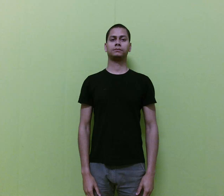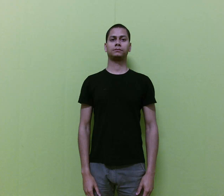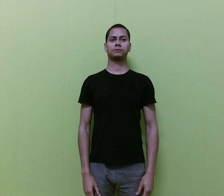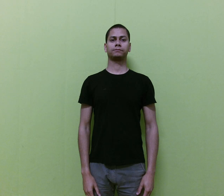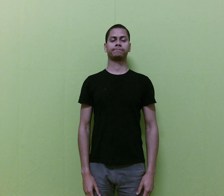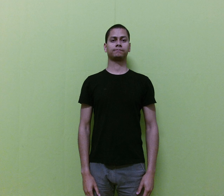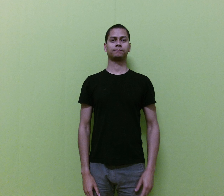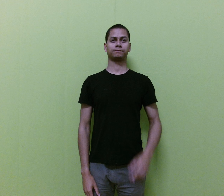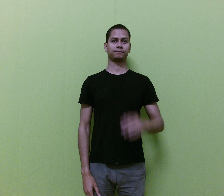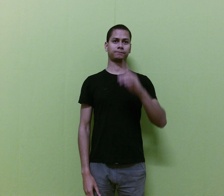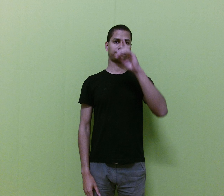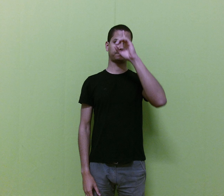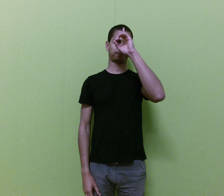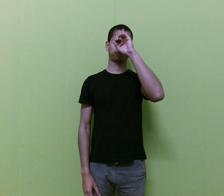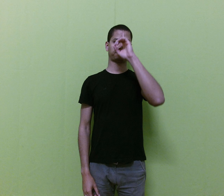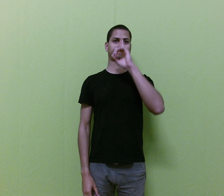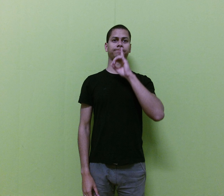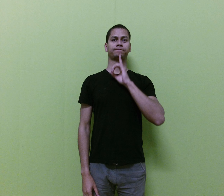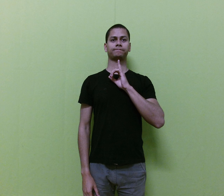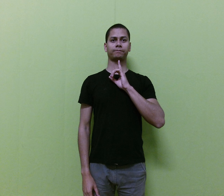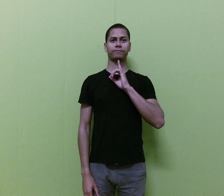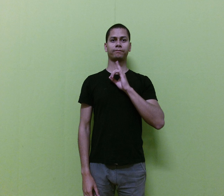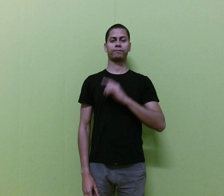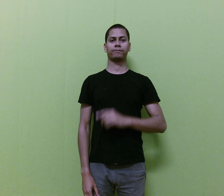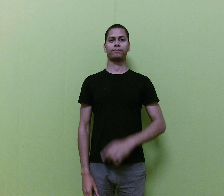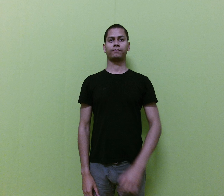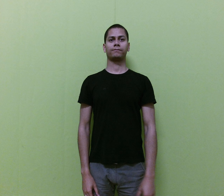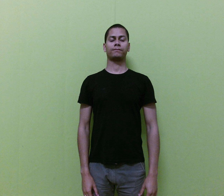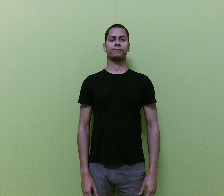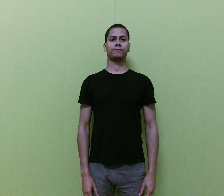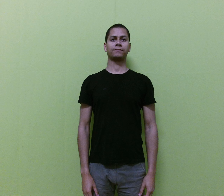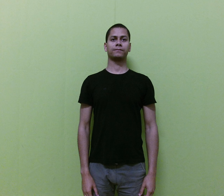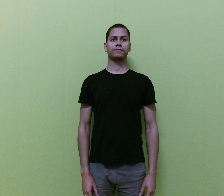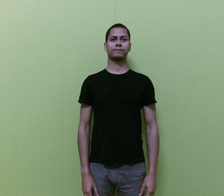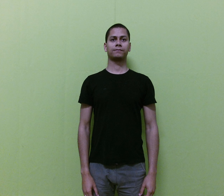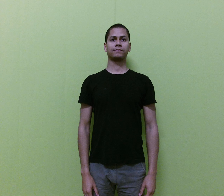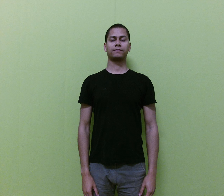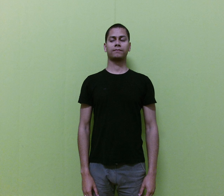amarelo